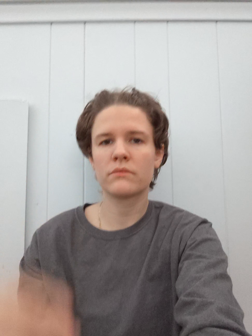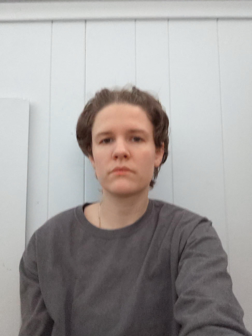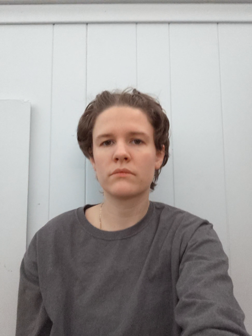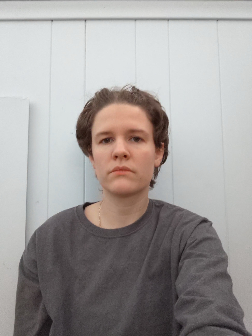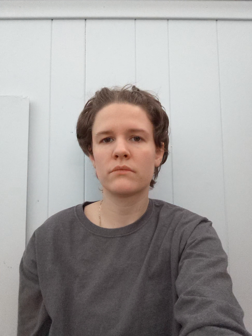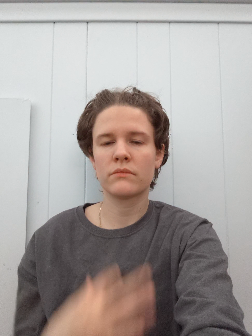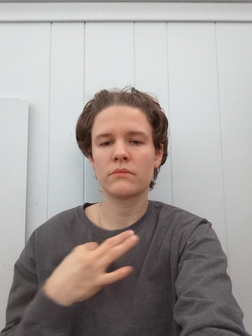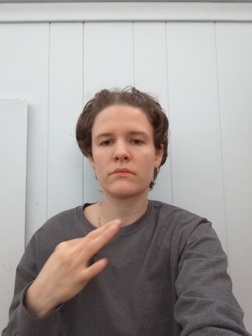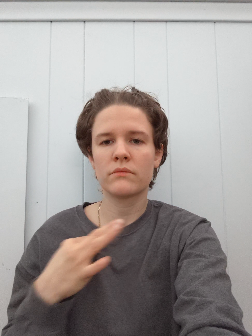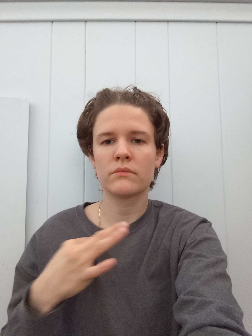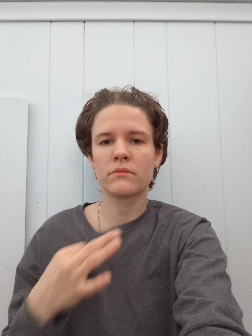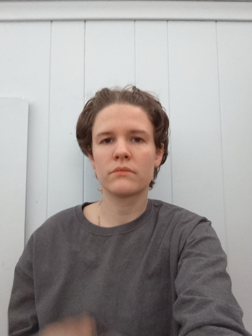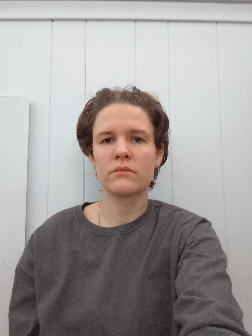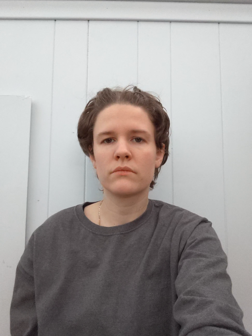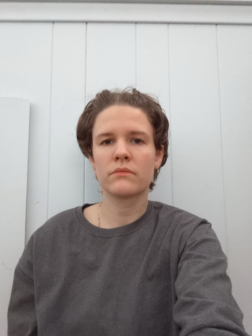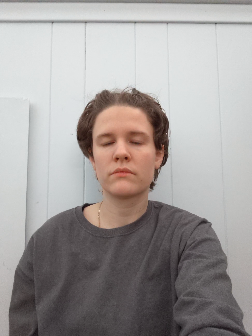shirt